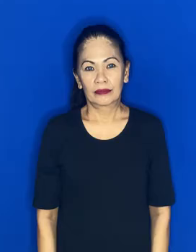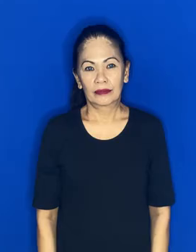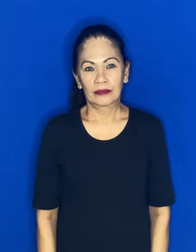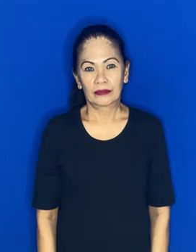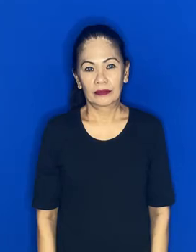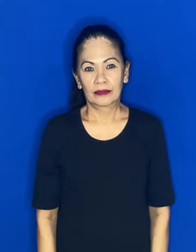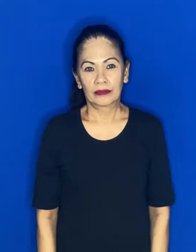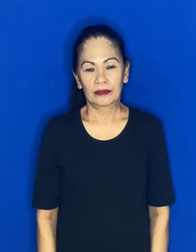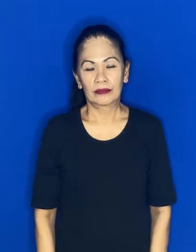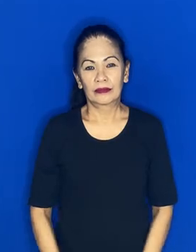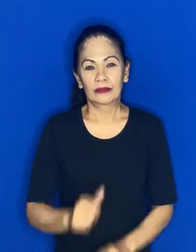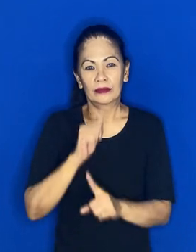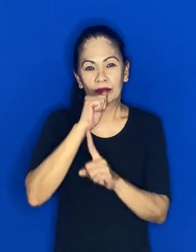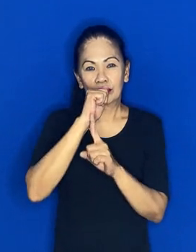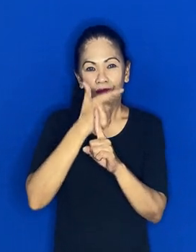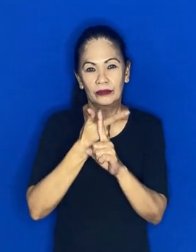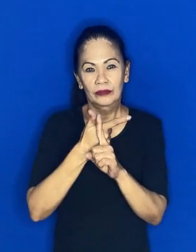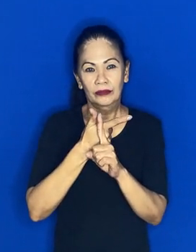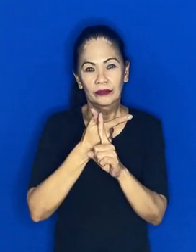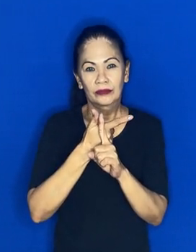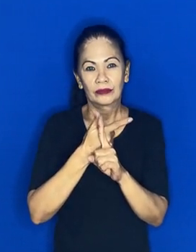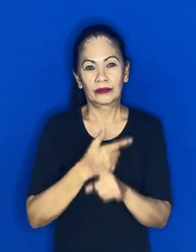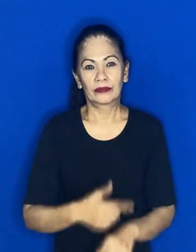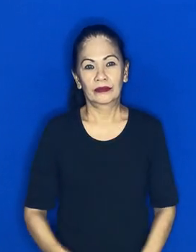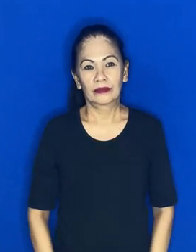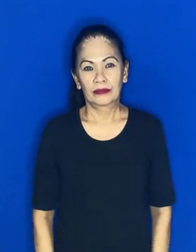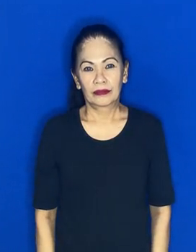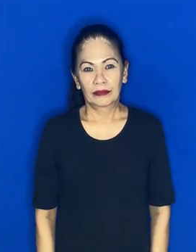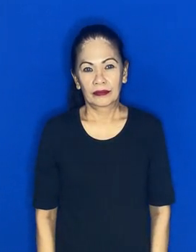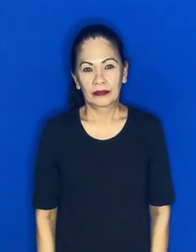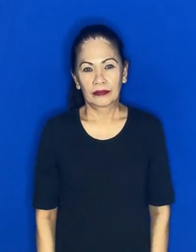august